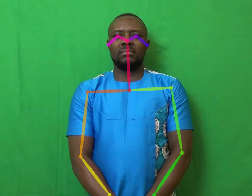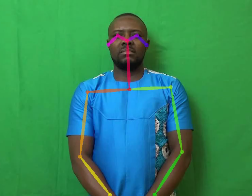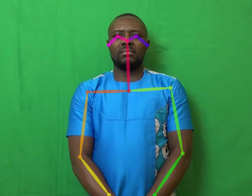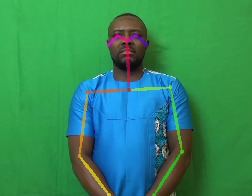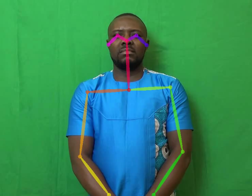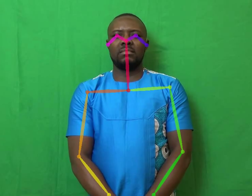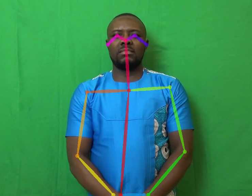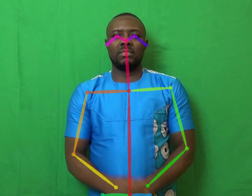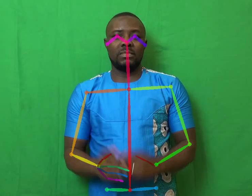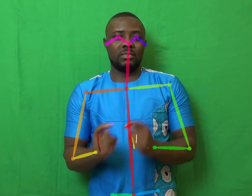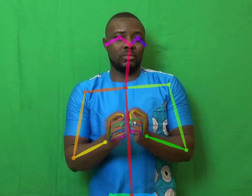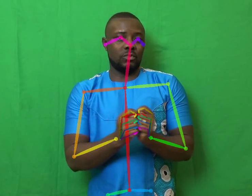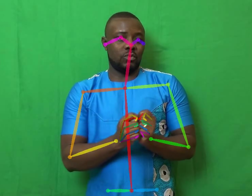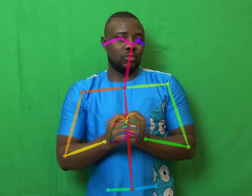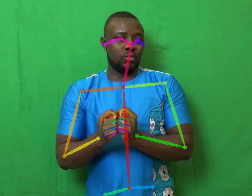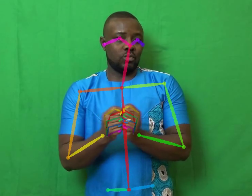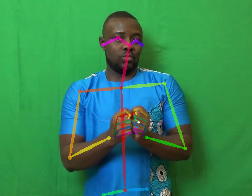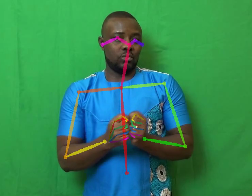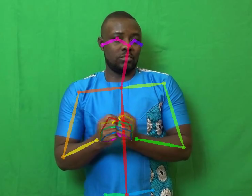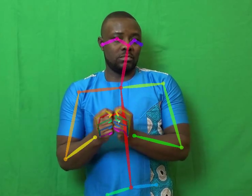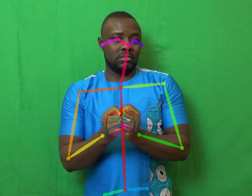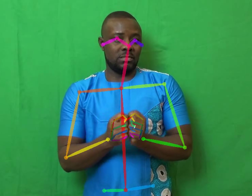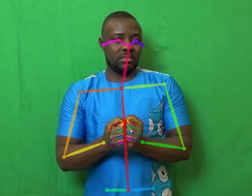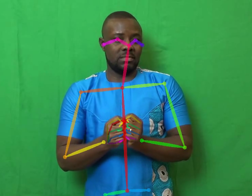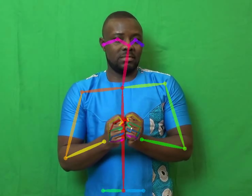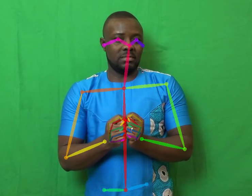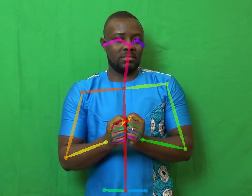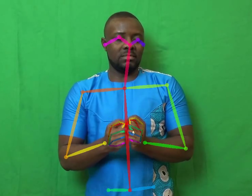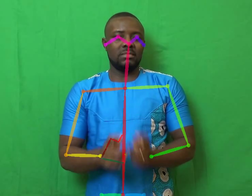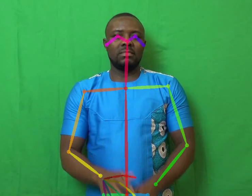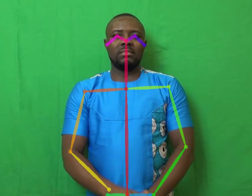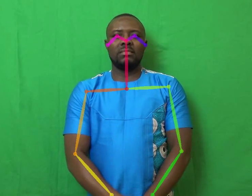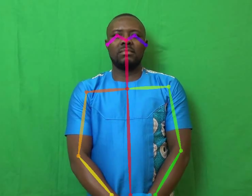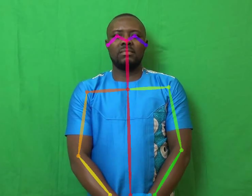together